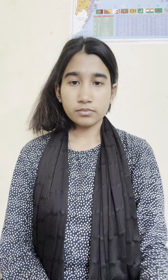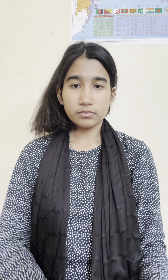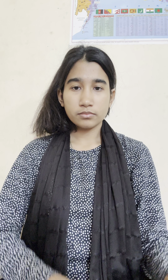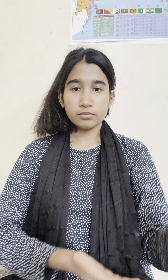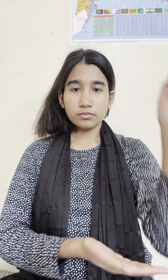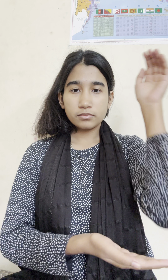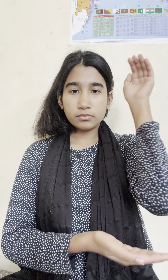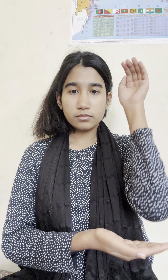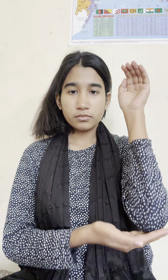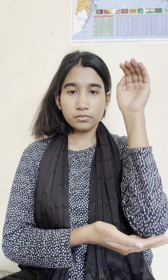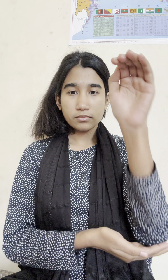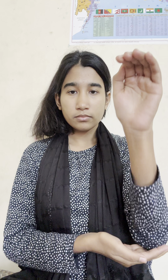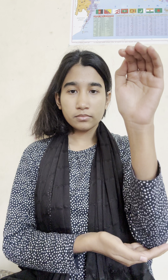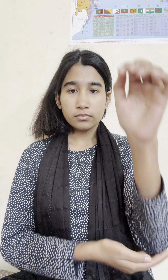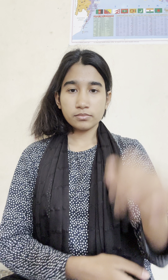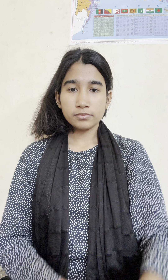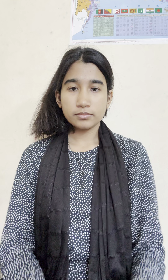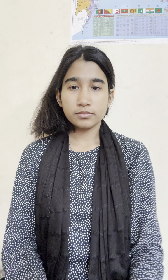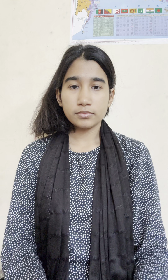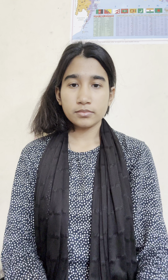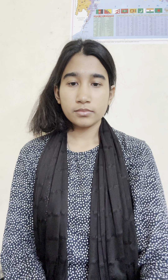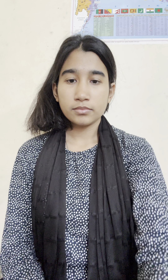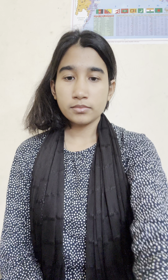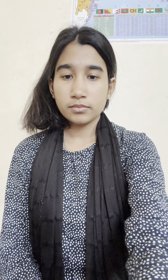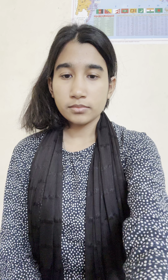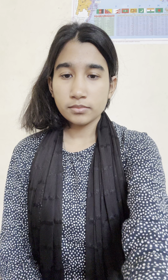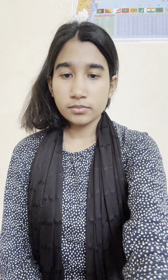সাপ